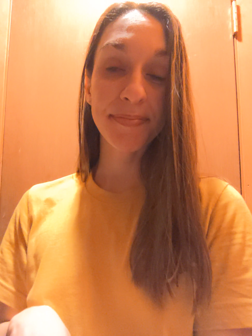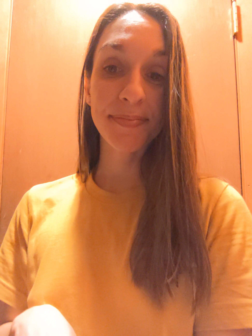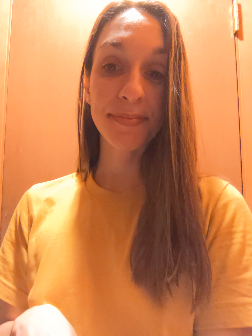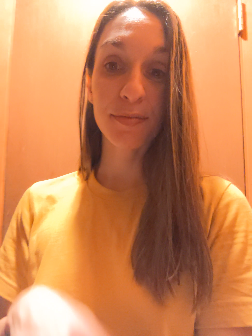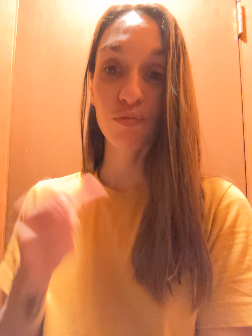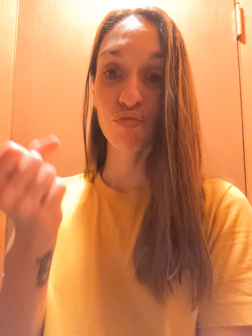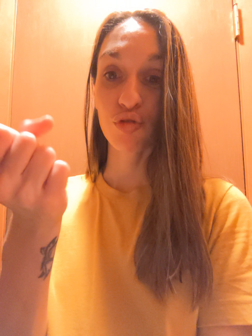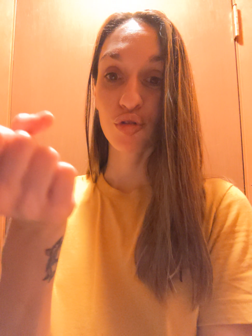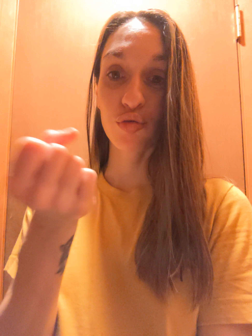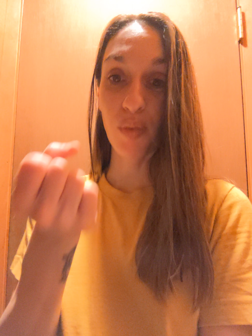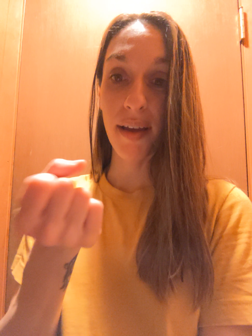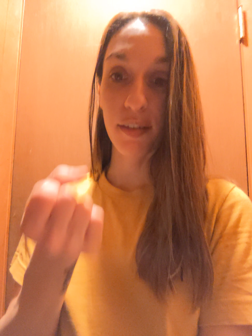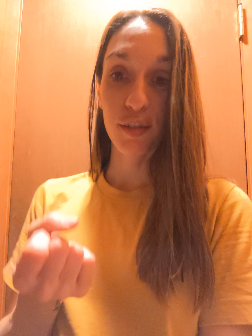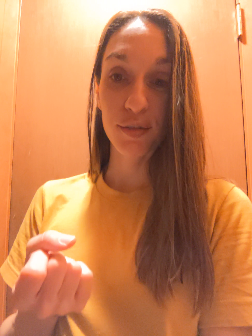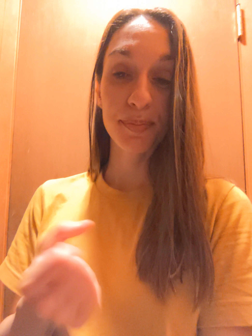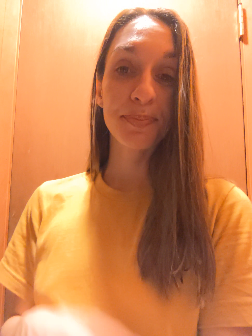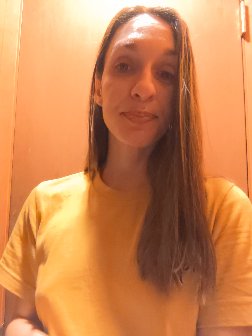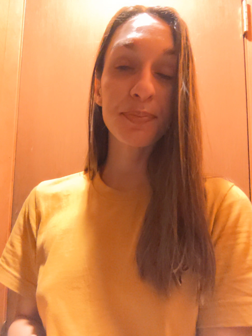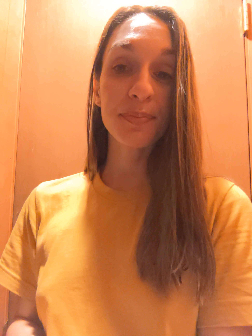drawer